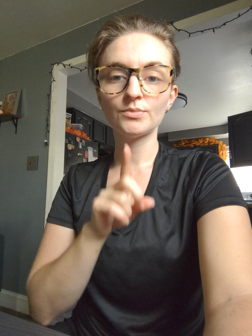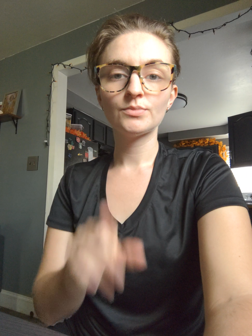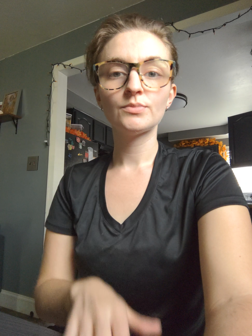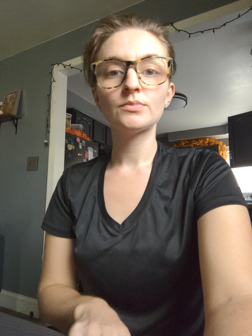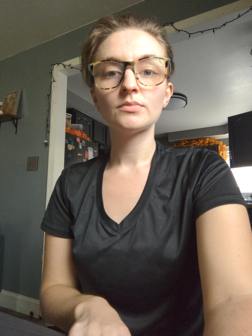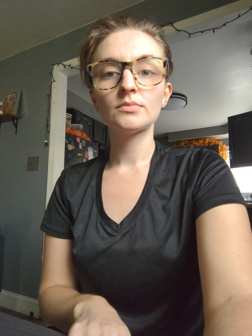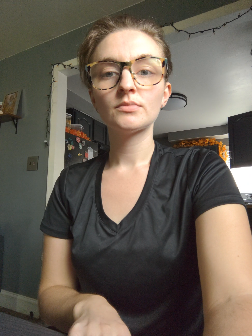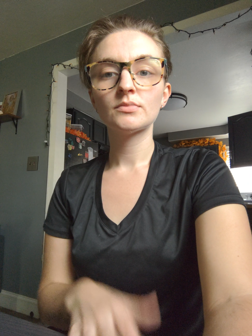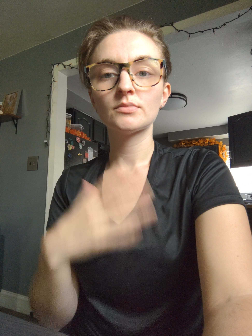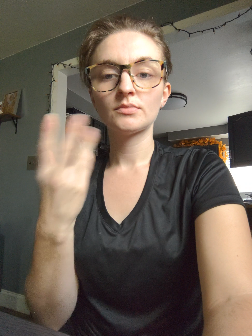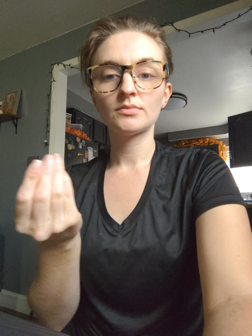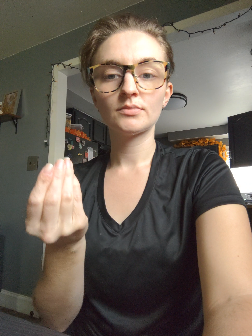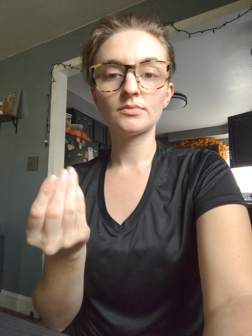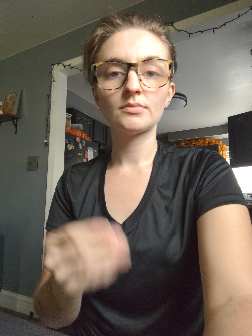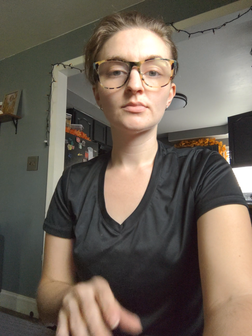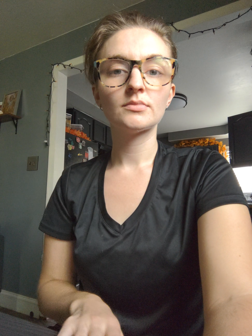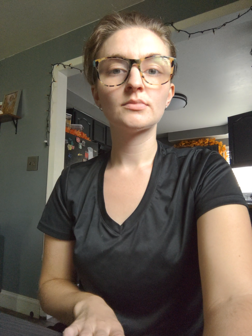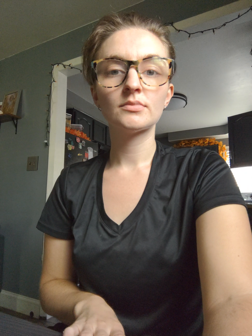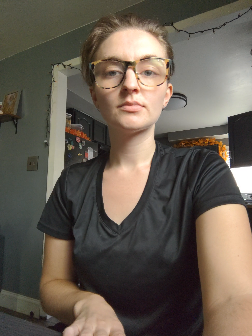got to